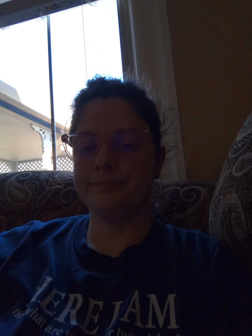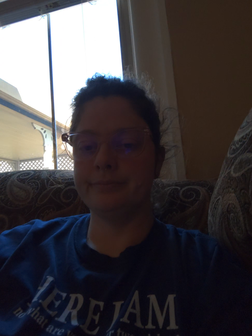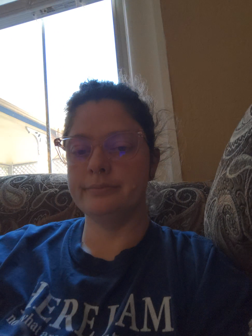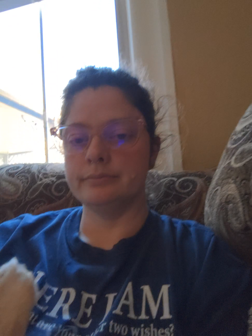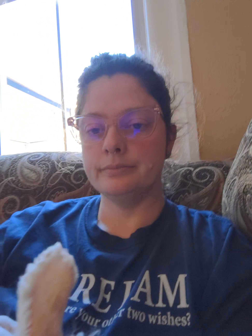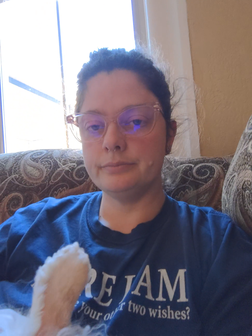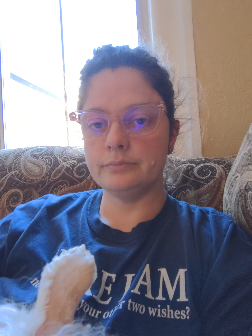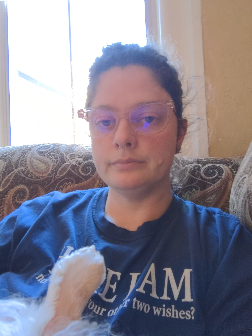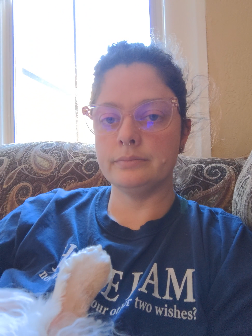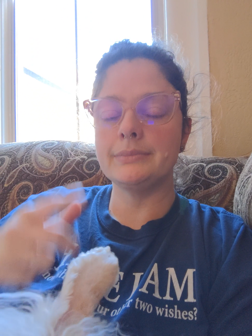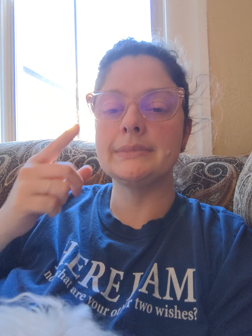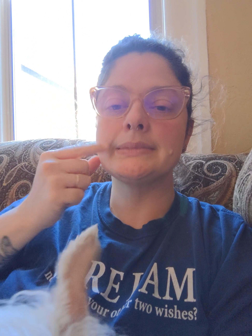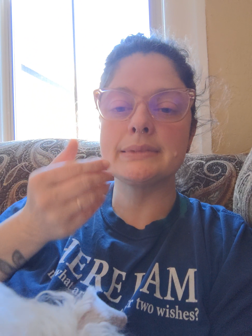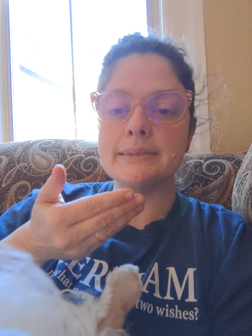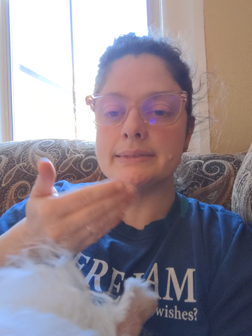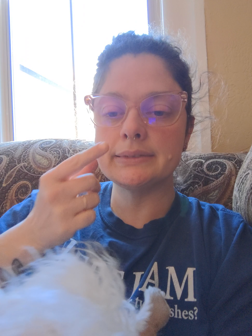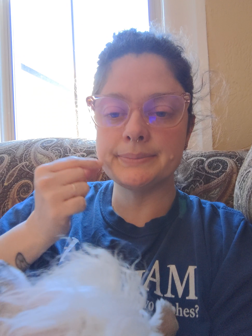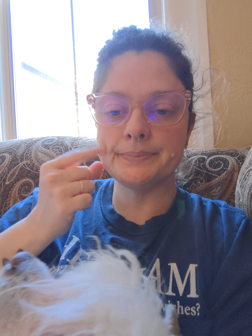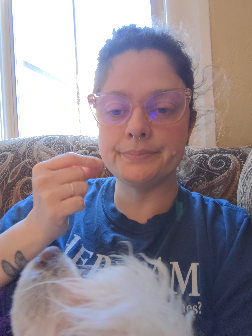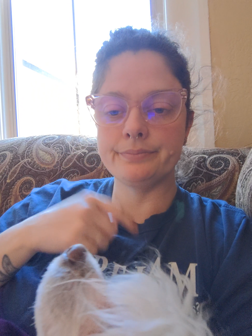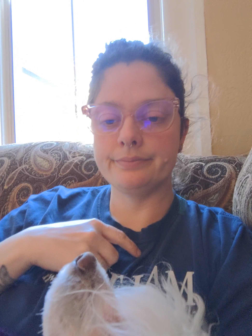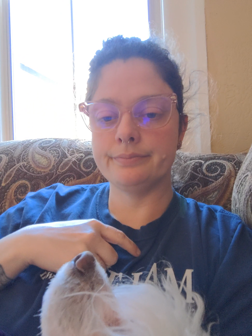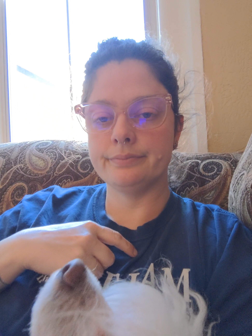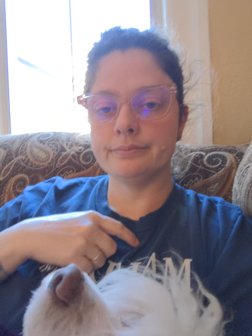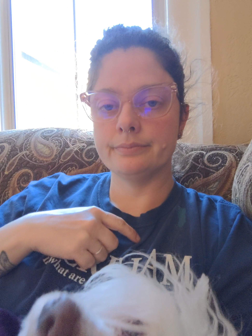kitty